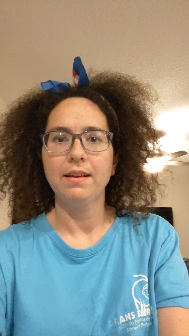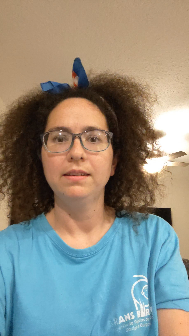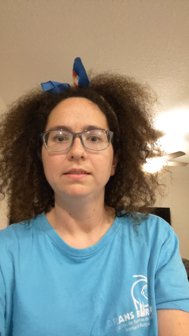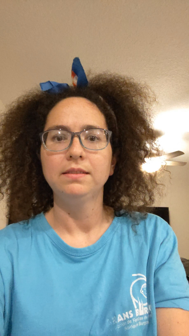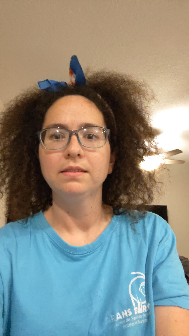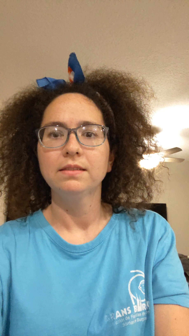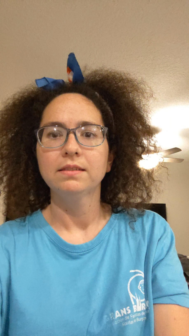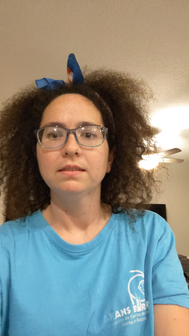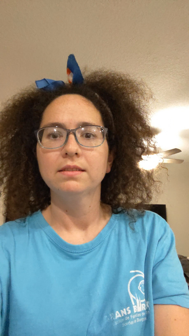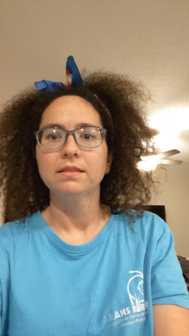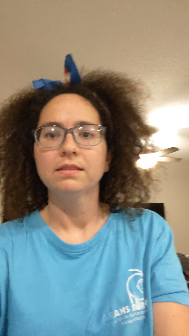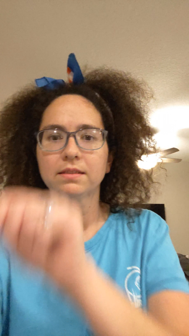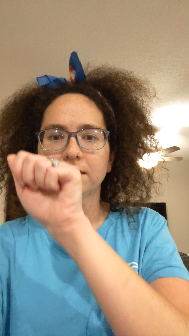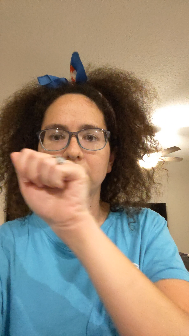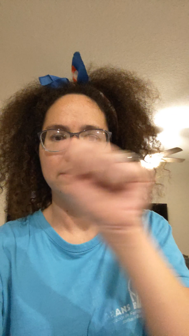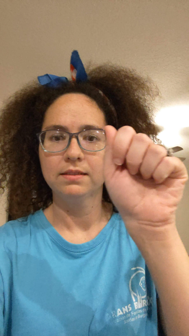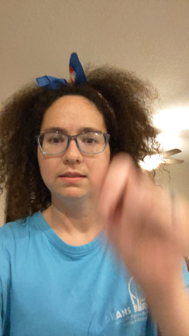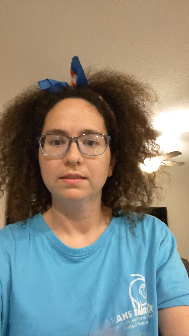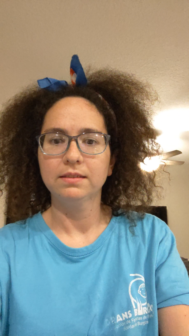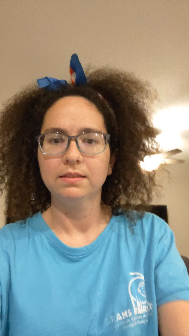a